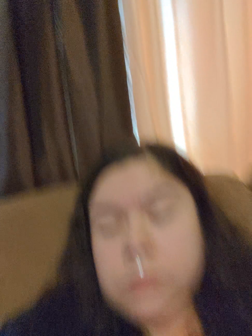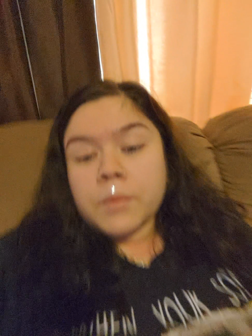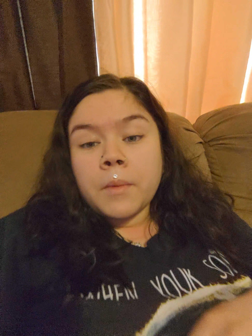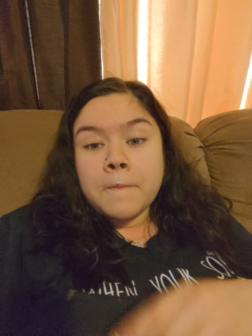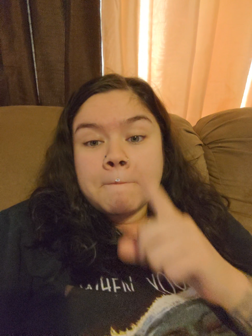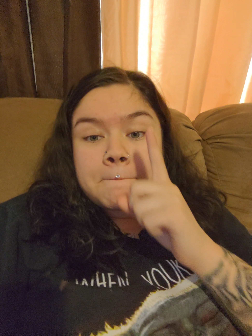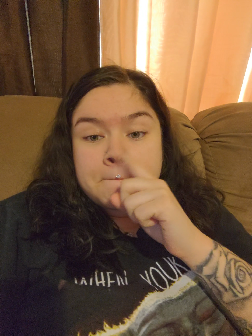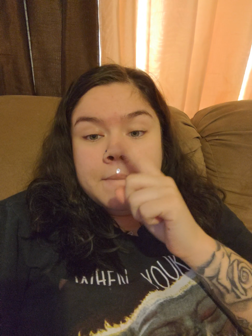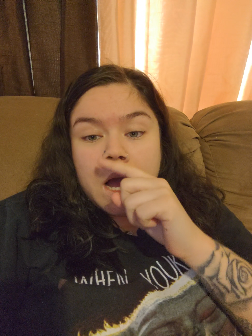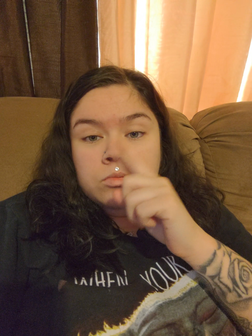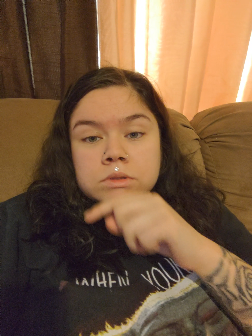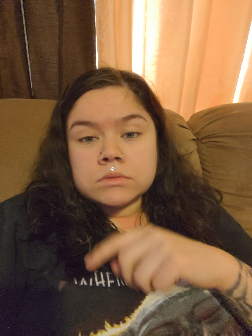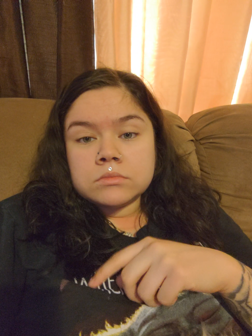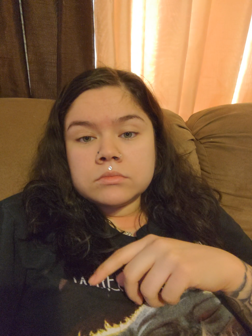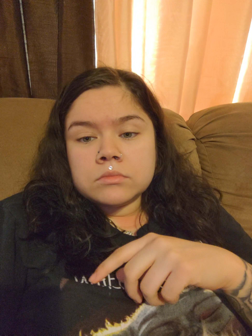mouse